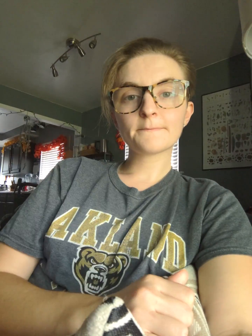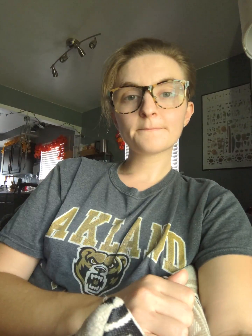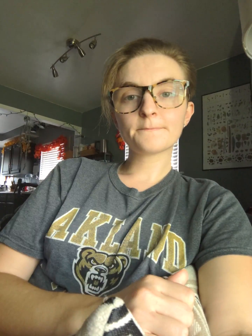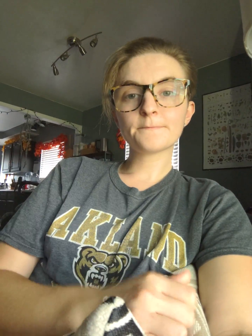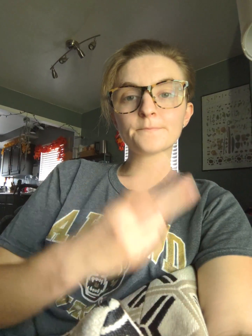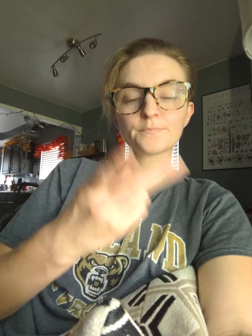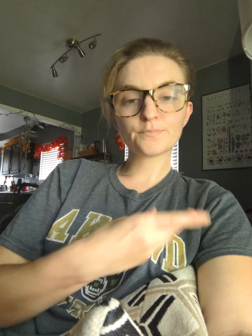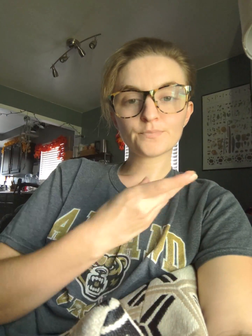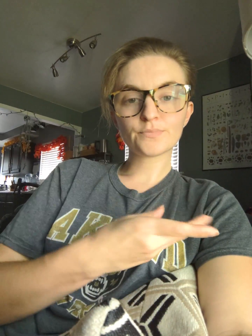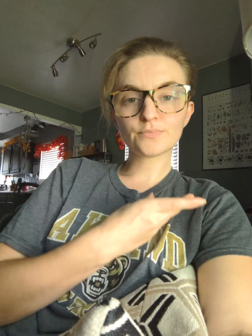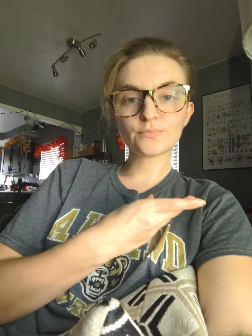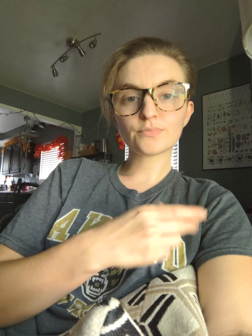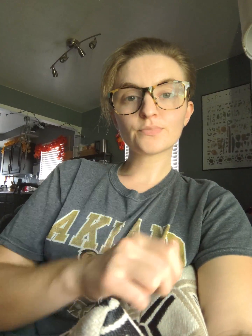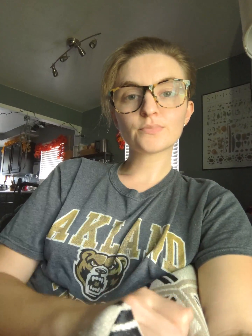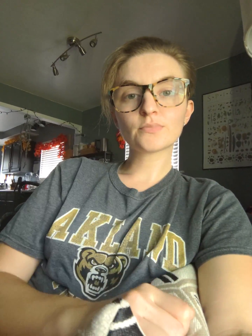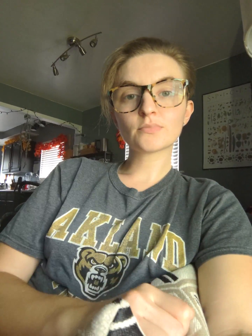sheep